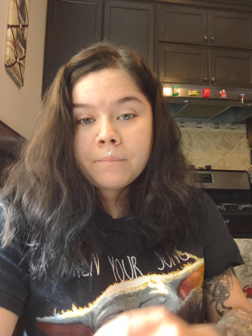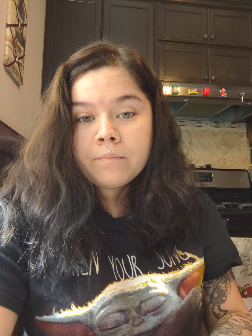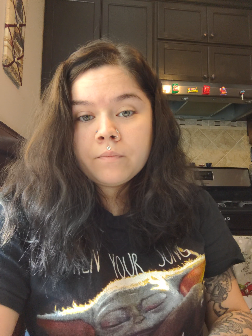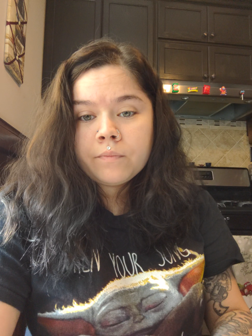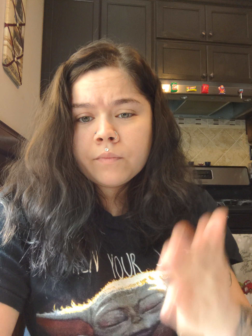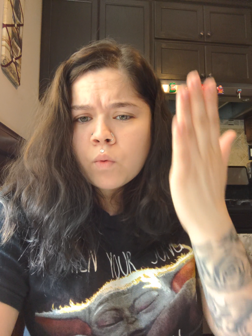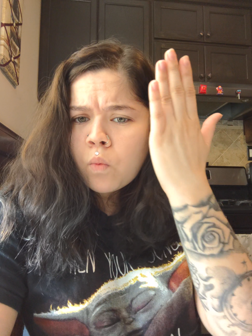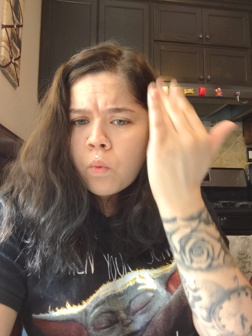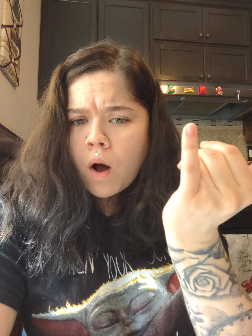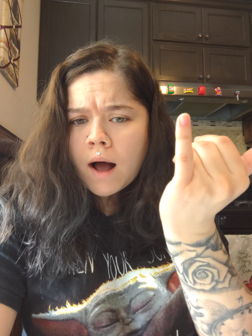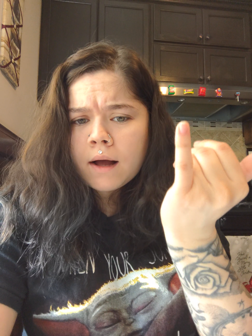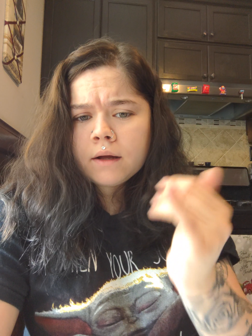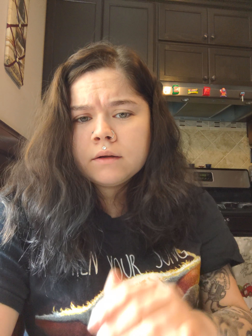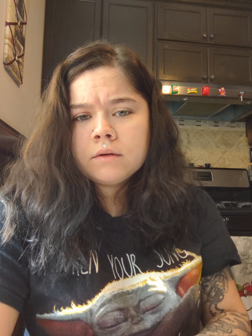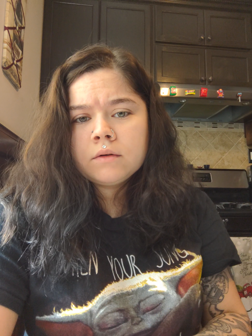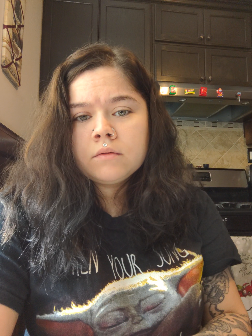why